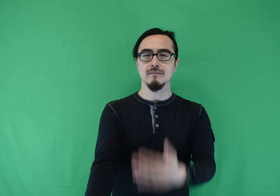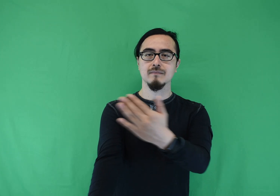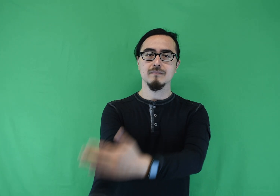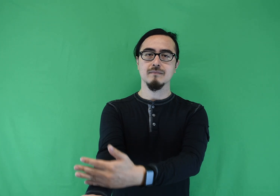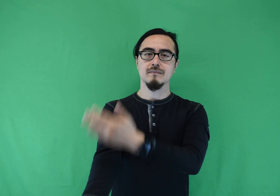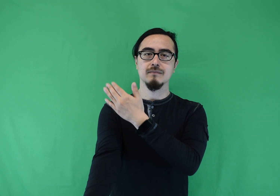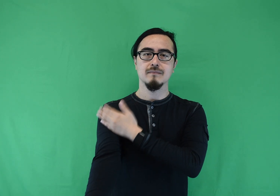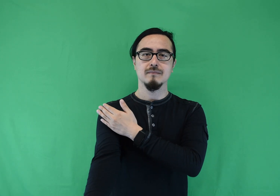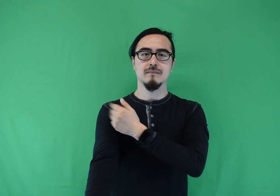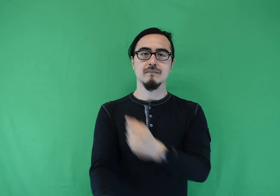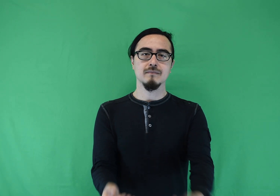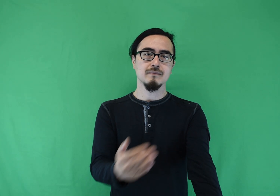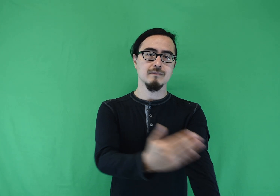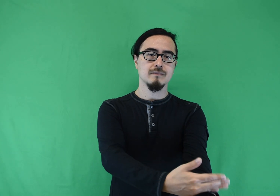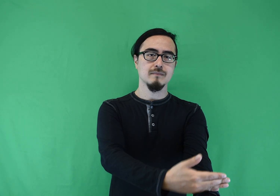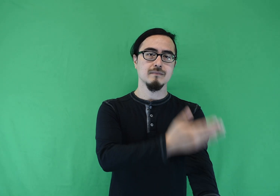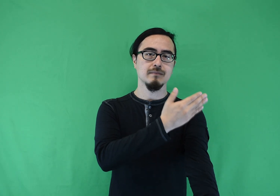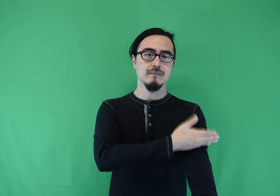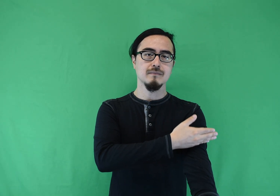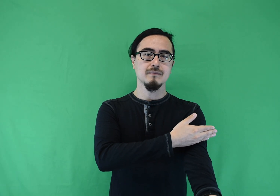articulaciones